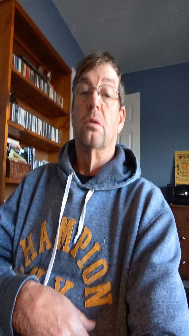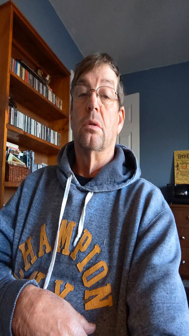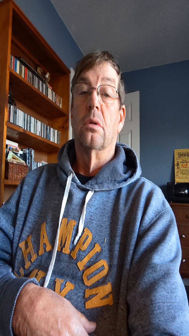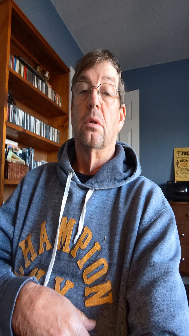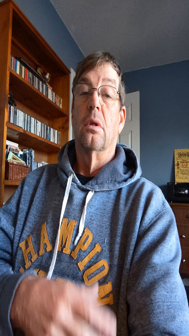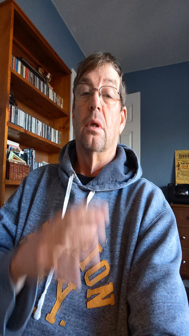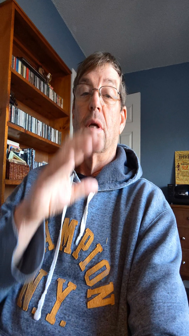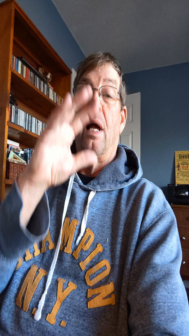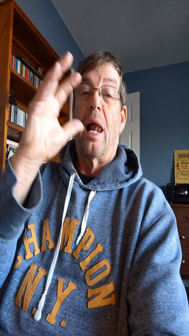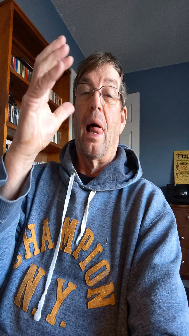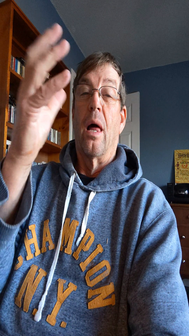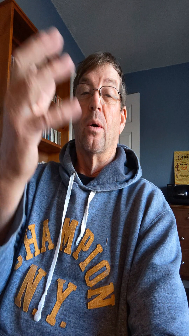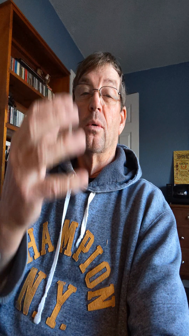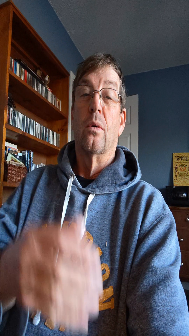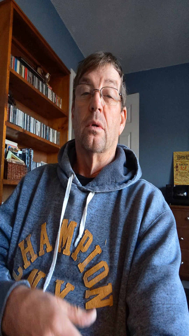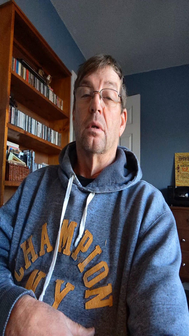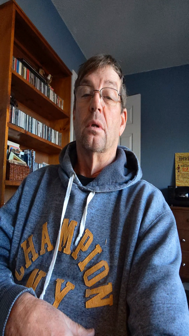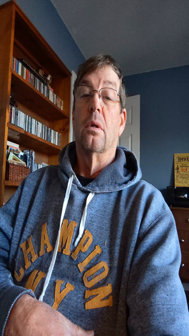cloud